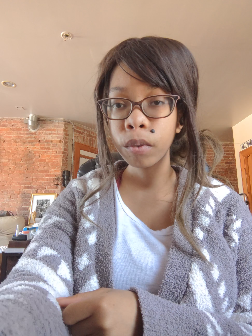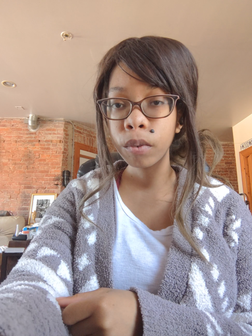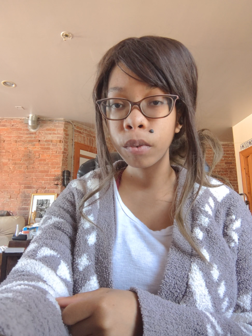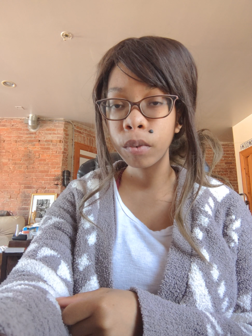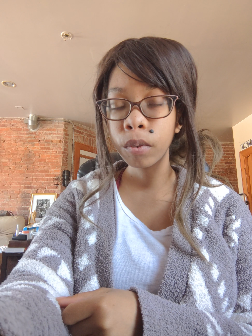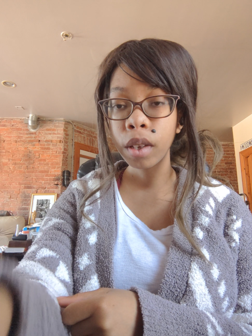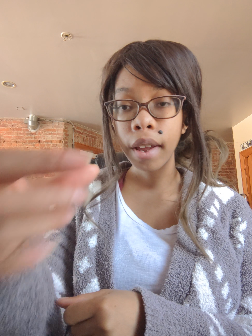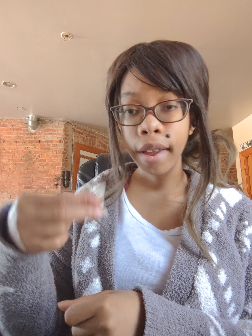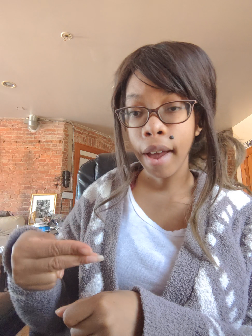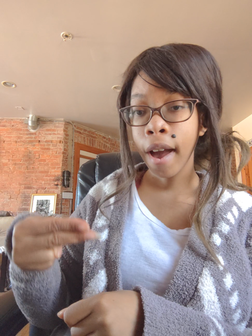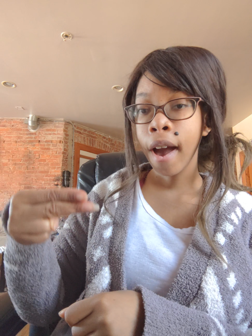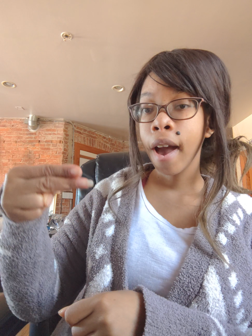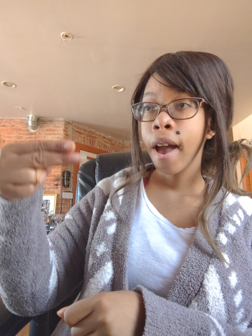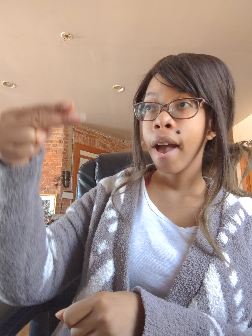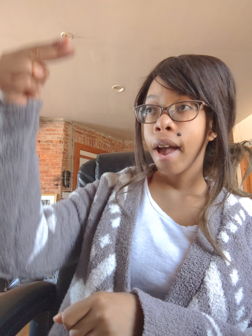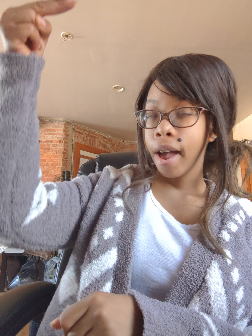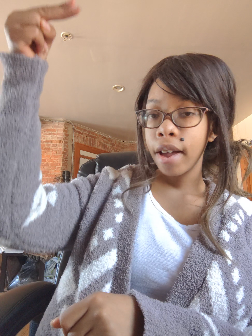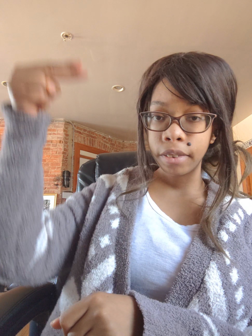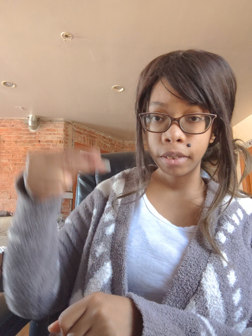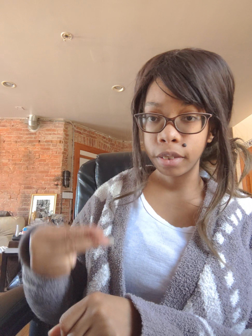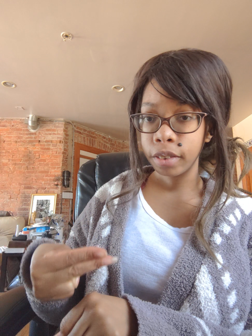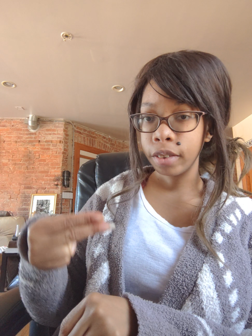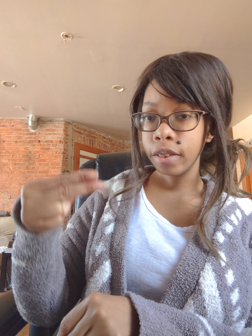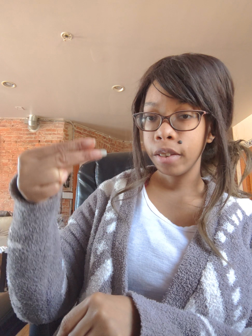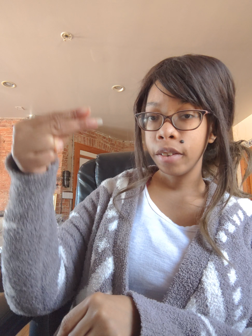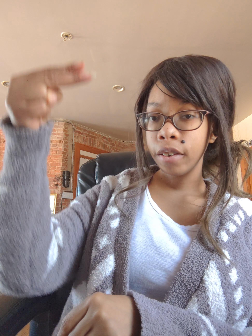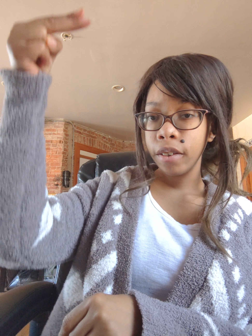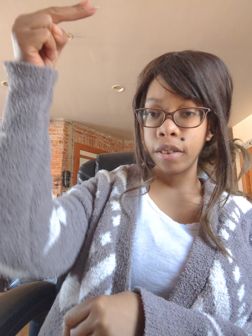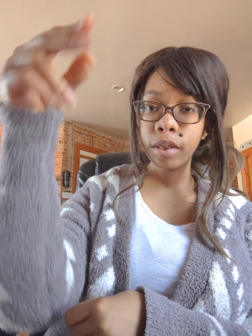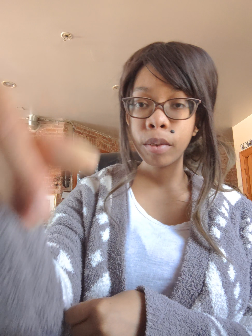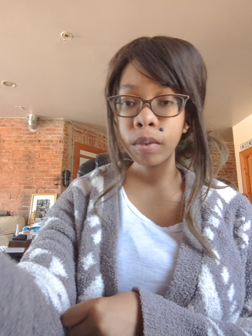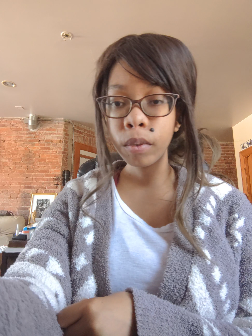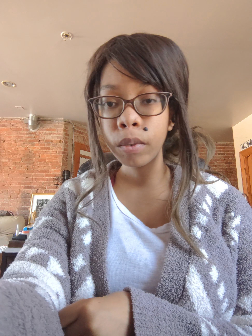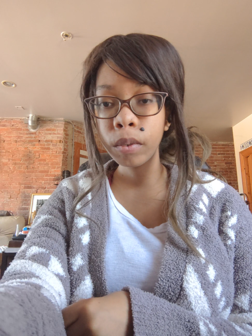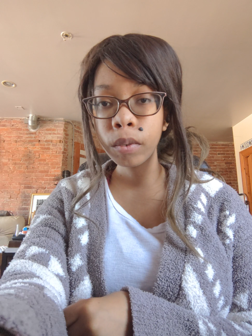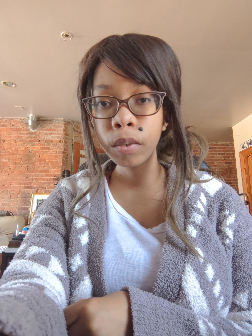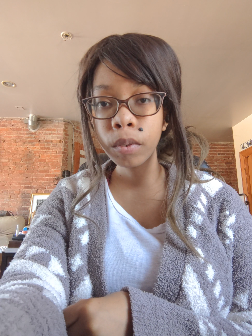high